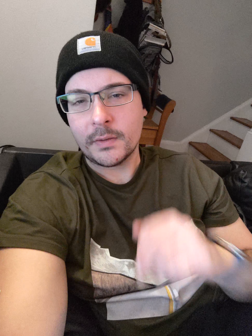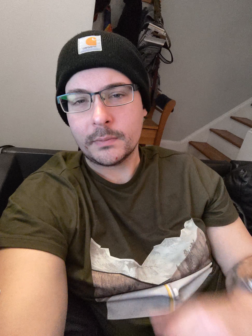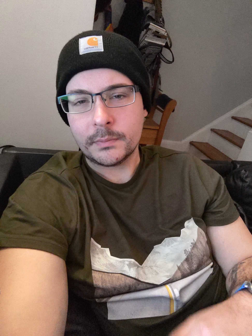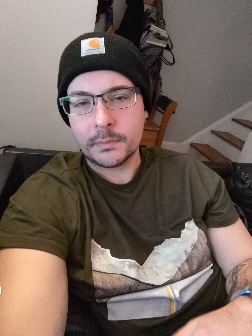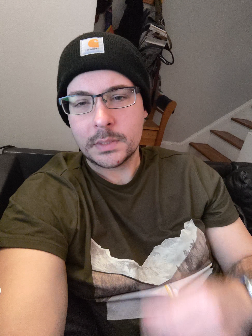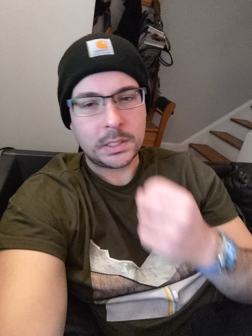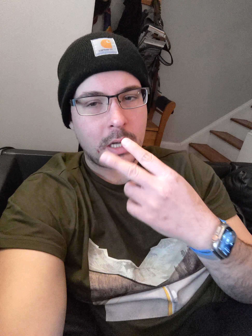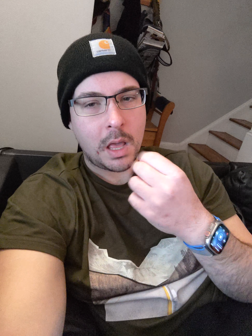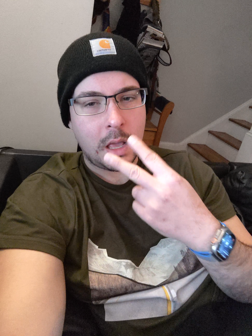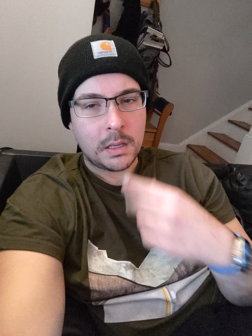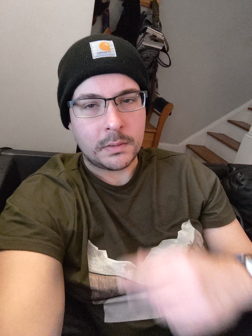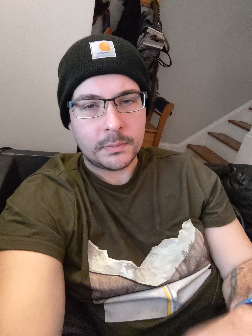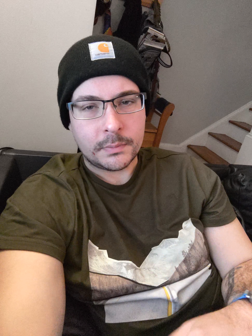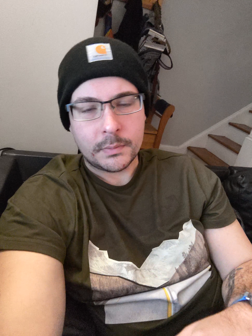snack